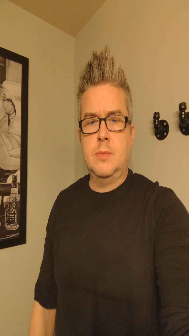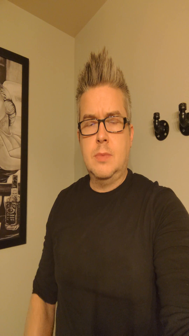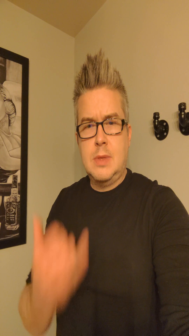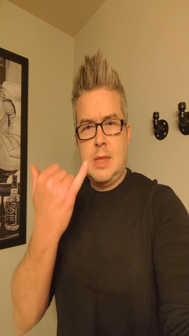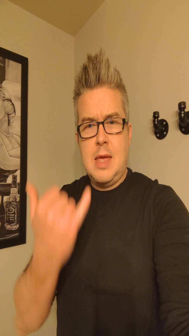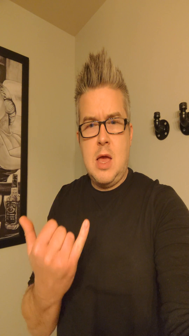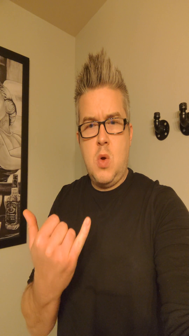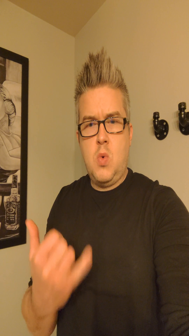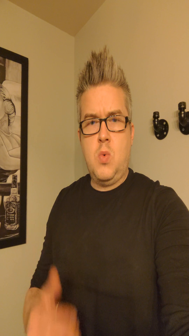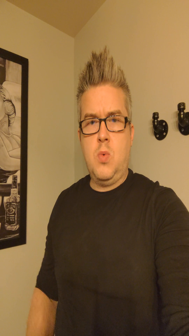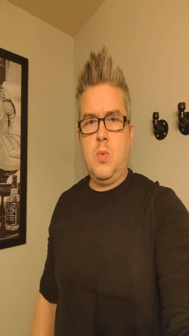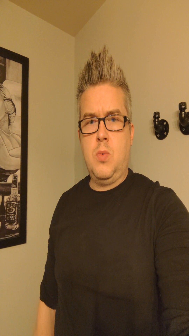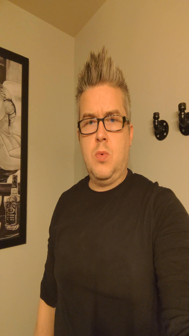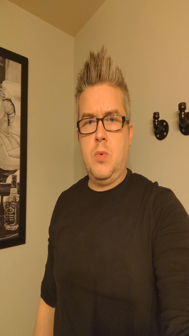now